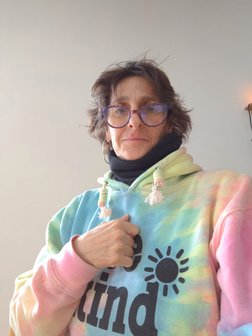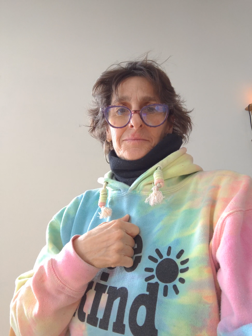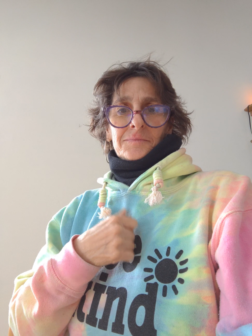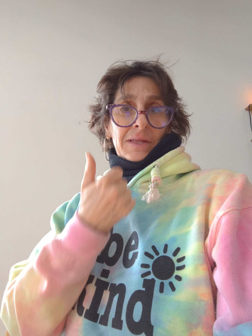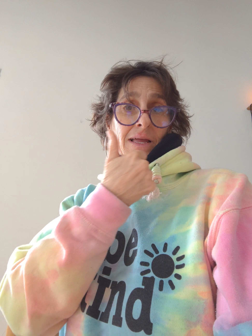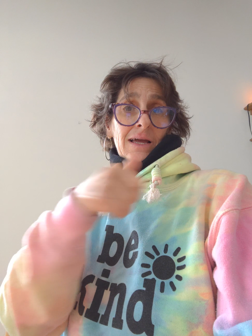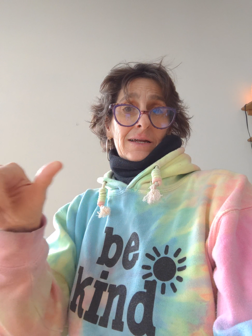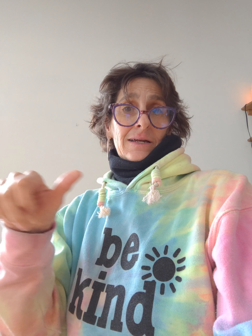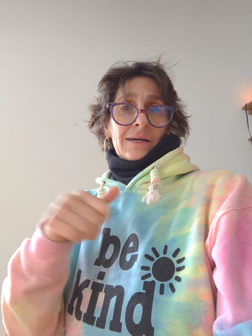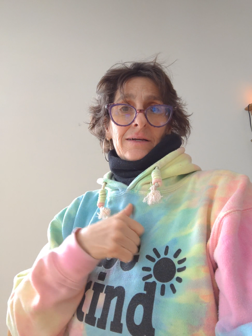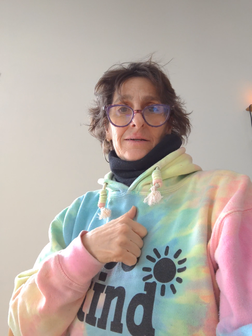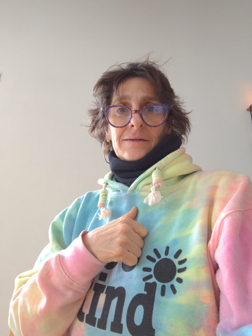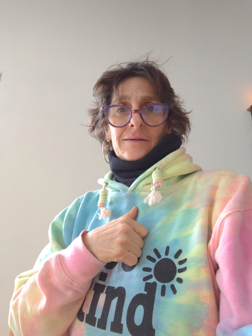any